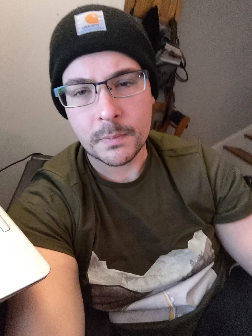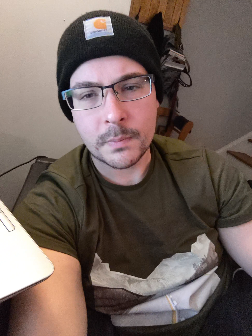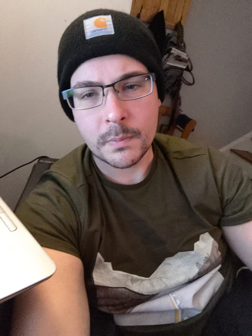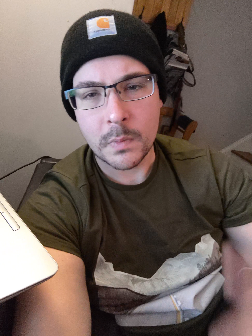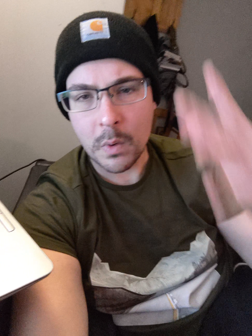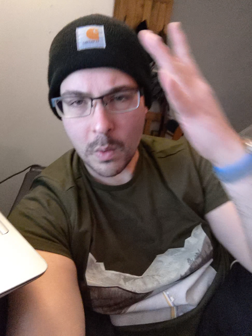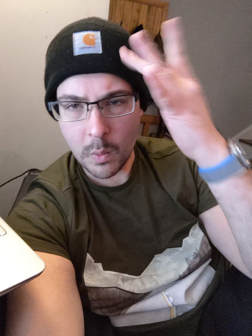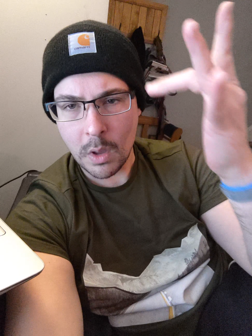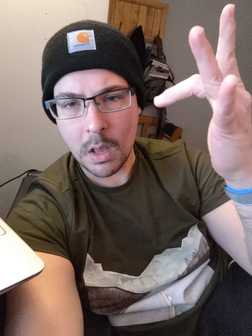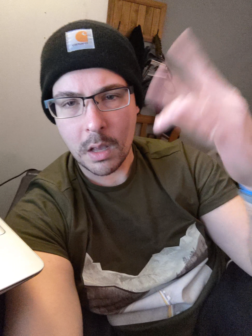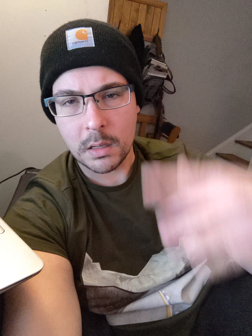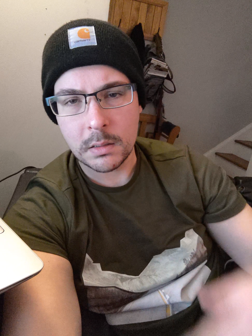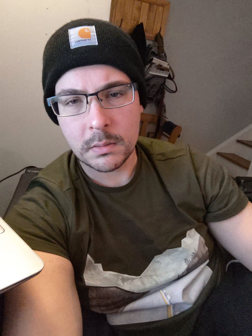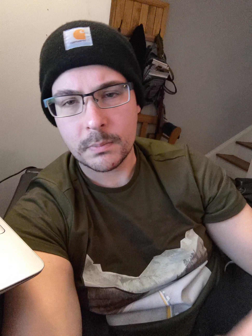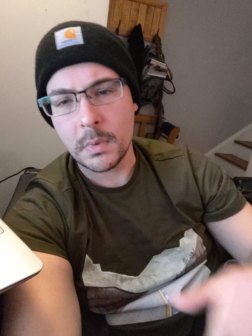why